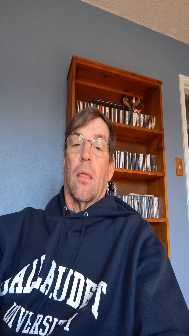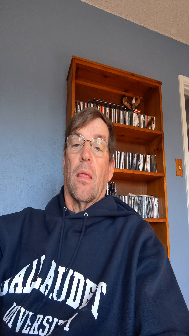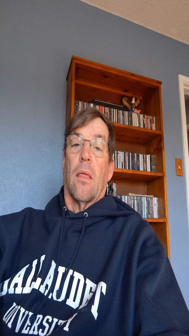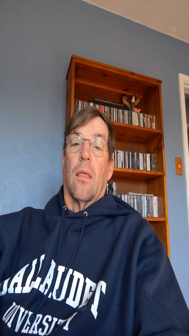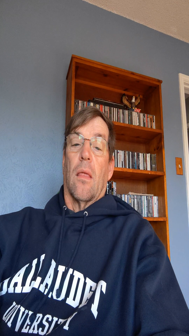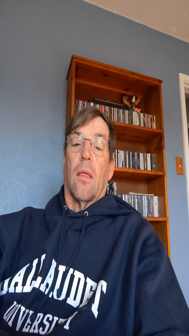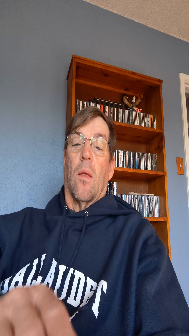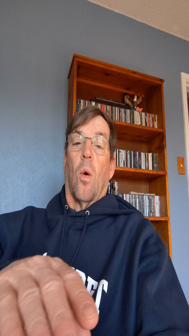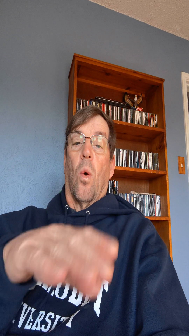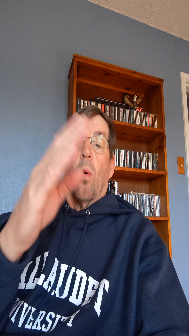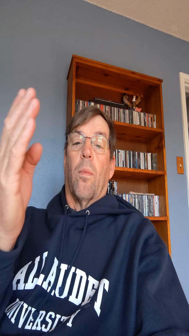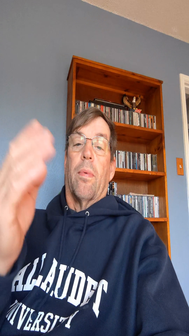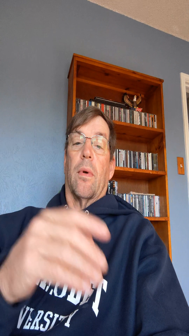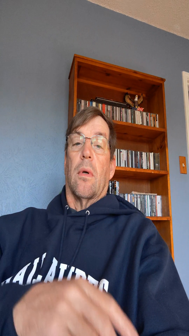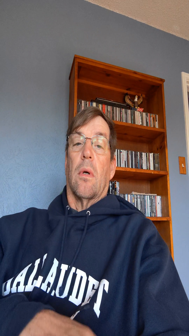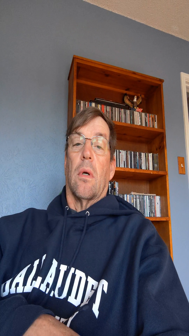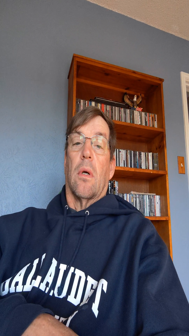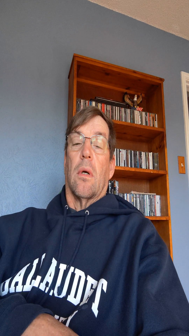open